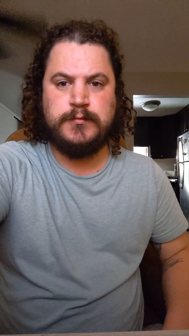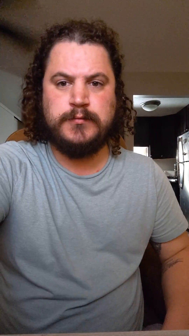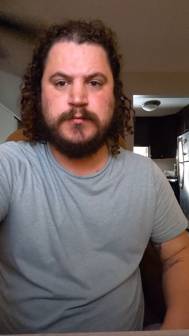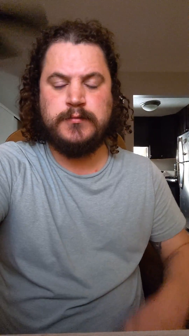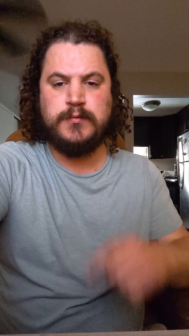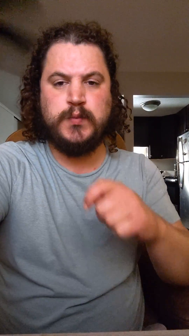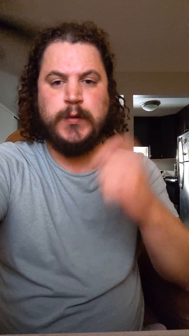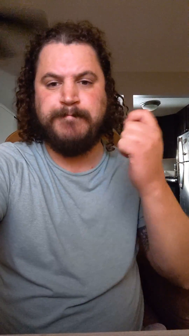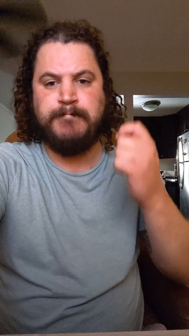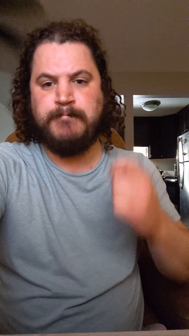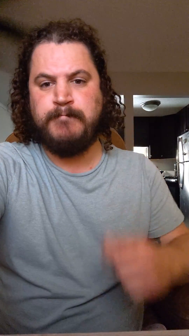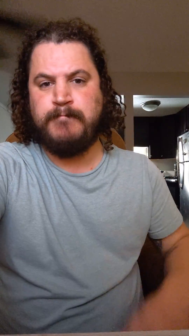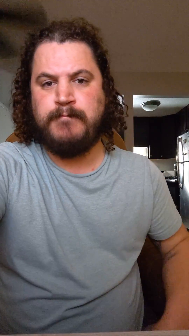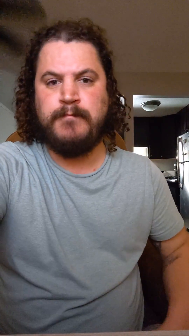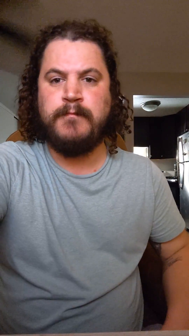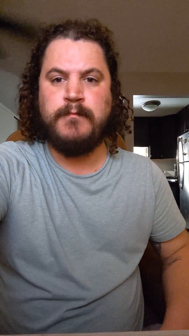rip